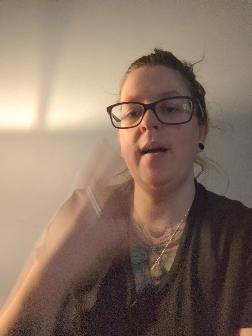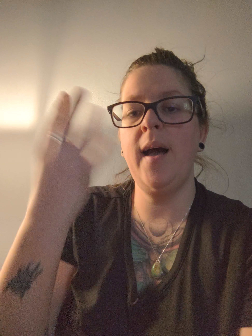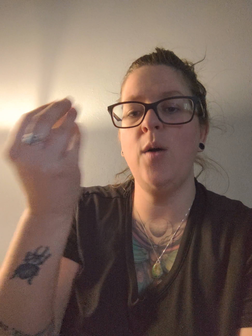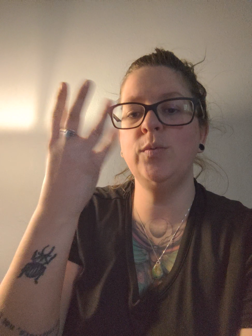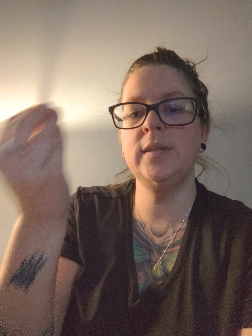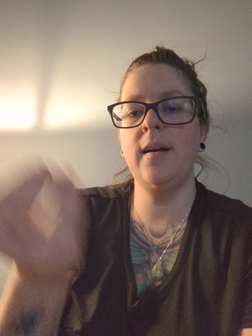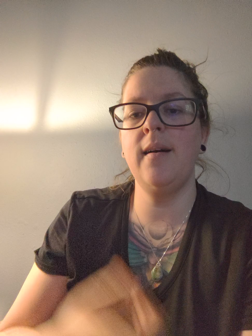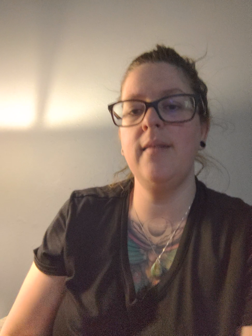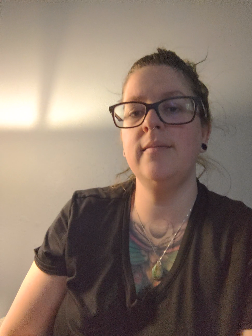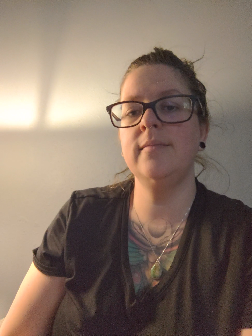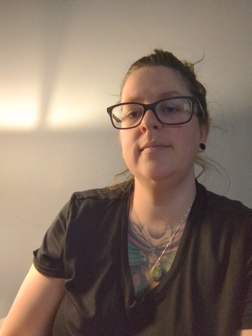outside